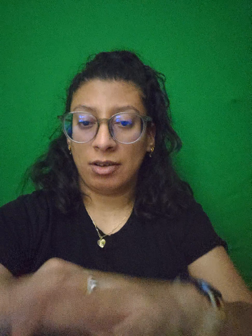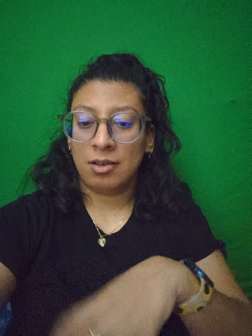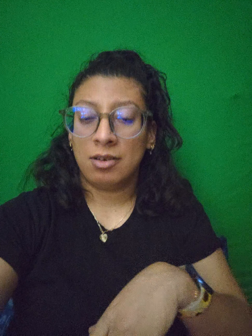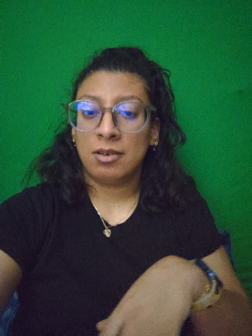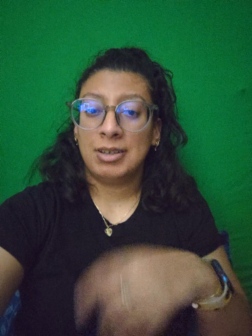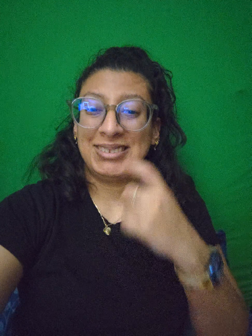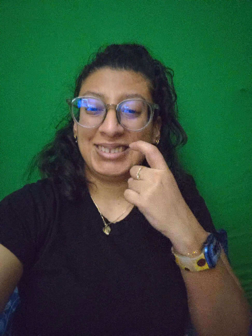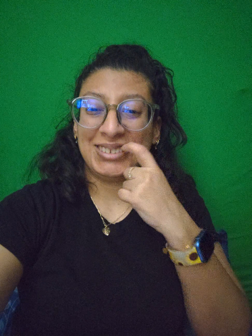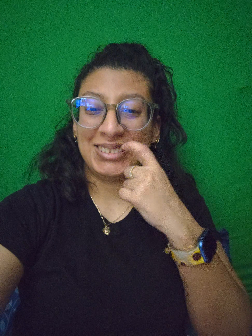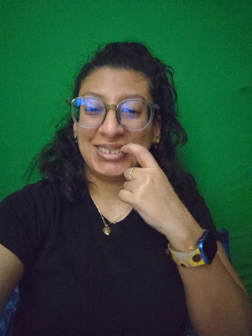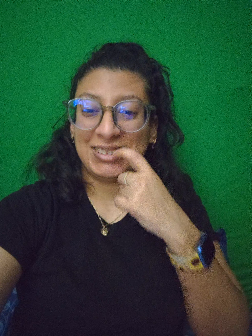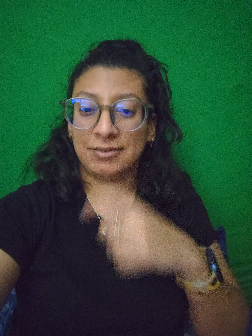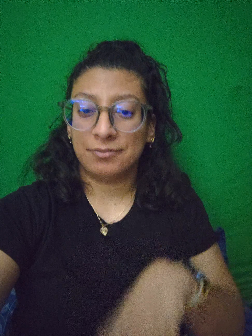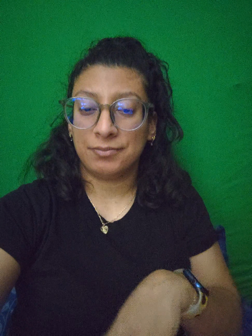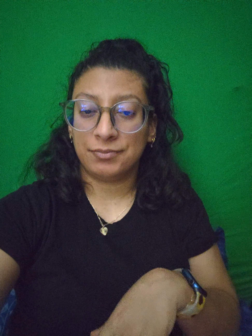window